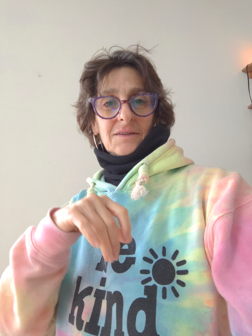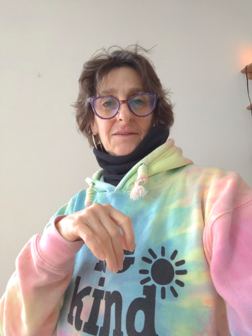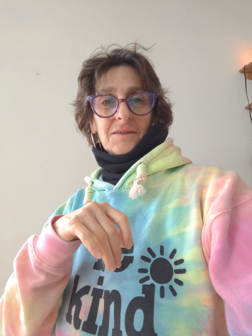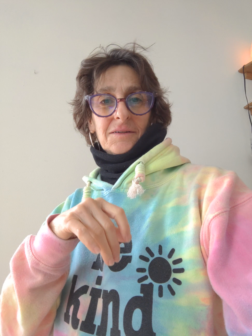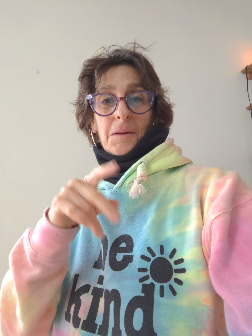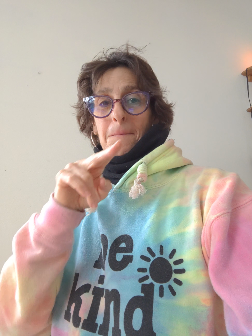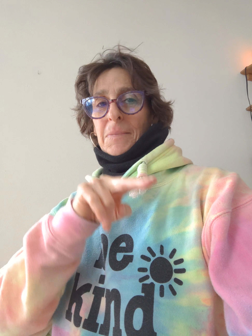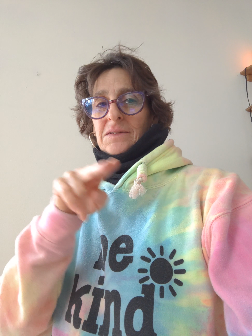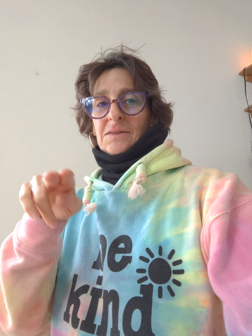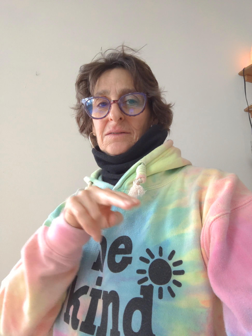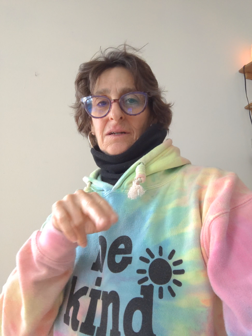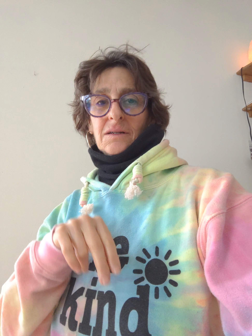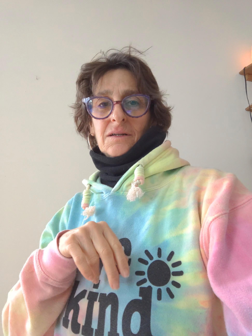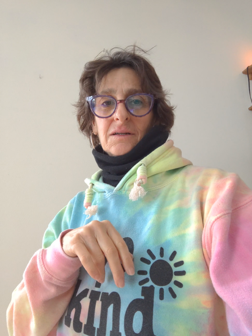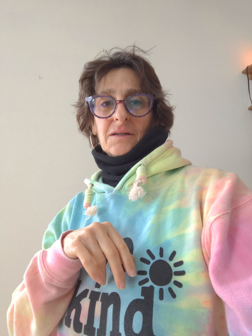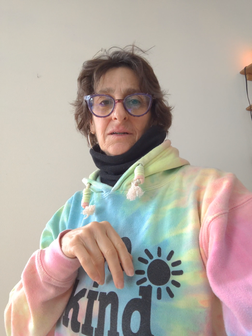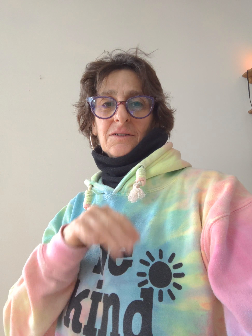puzzle